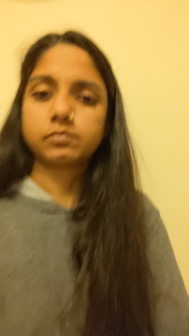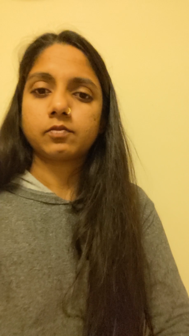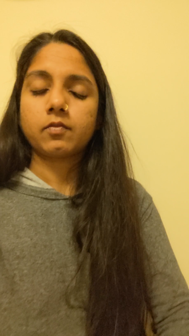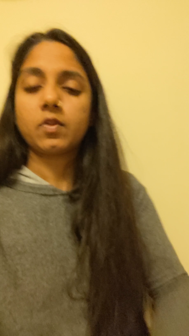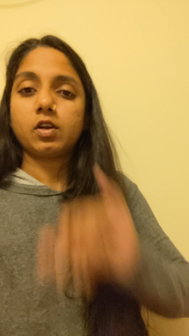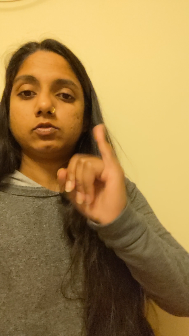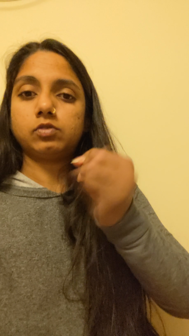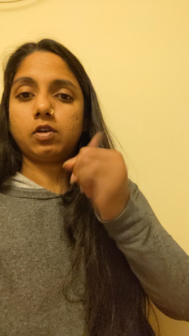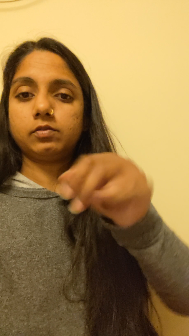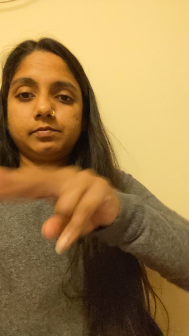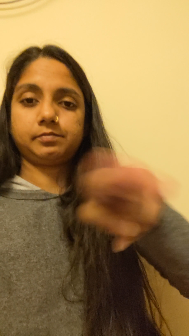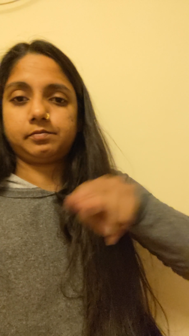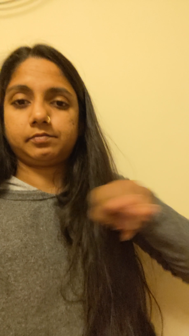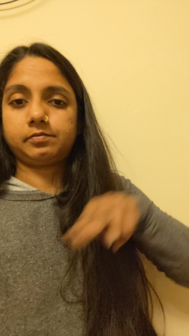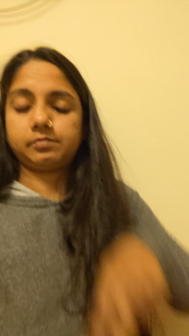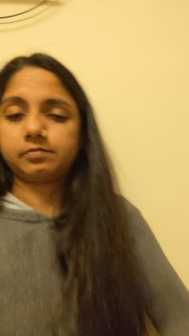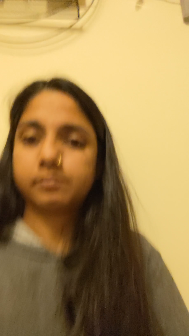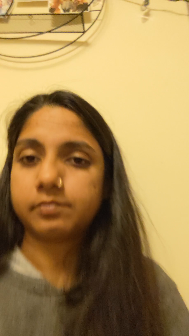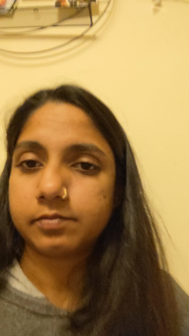jelly